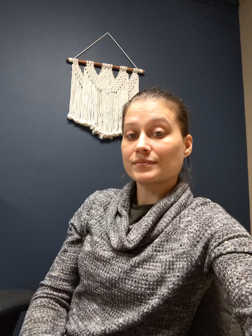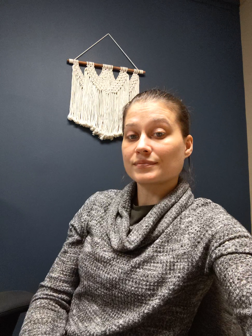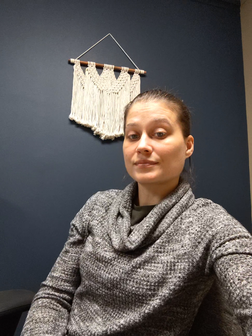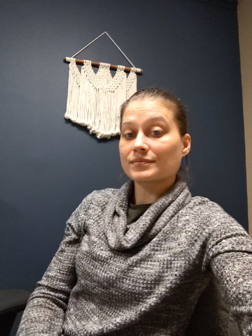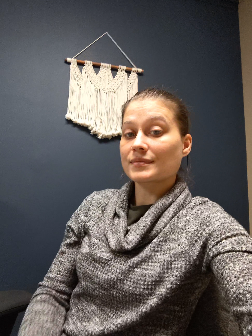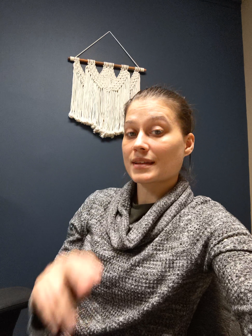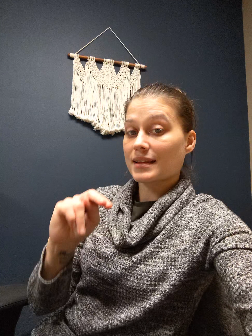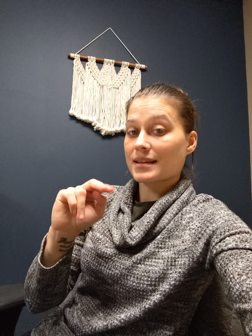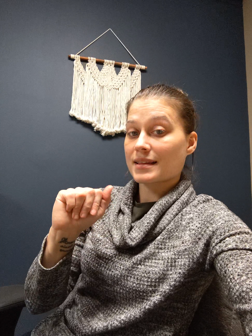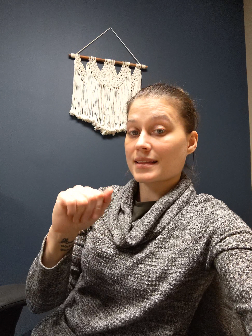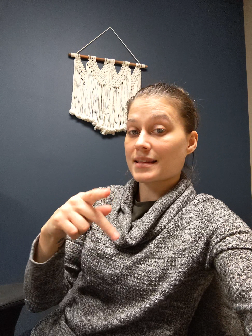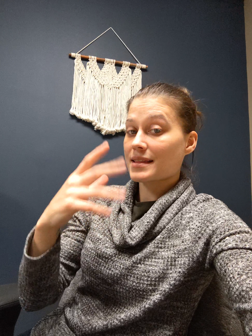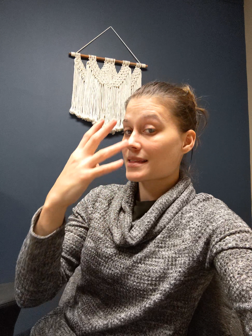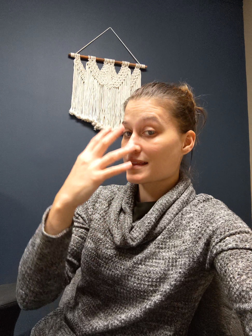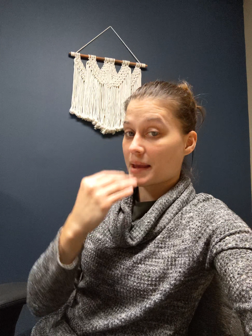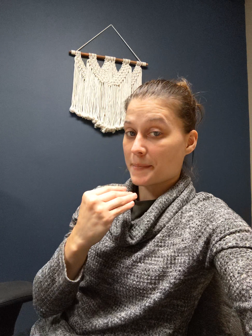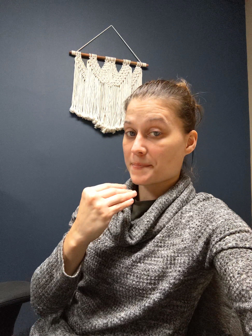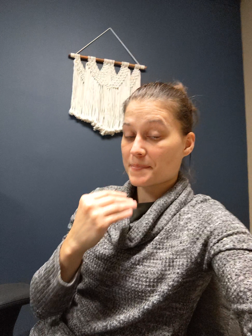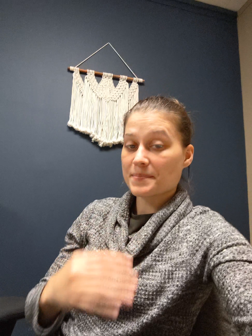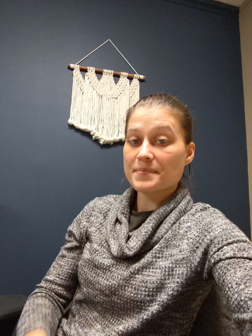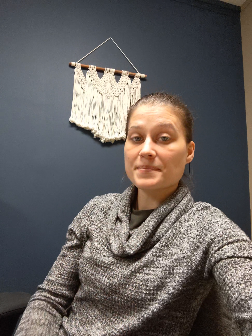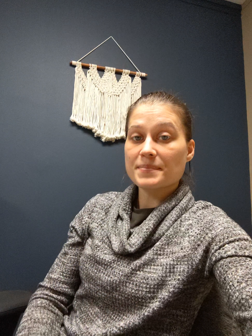nap